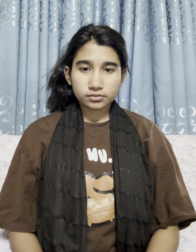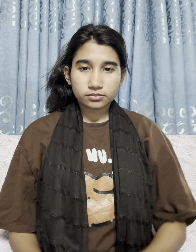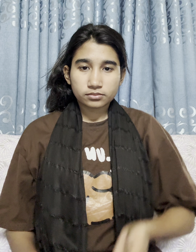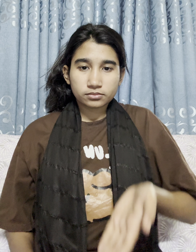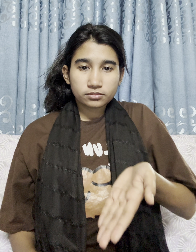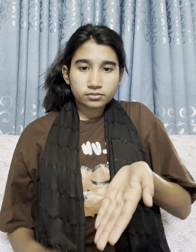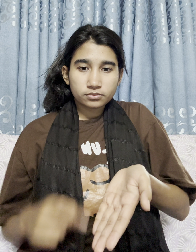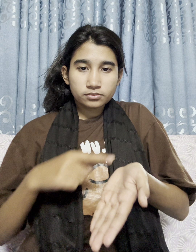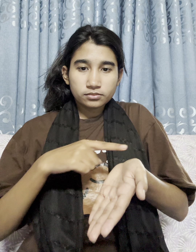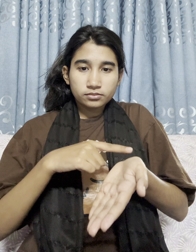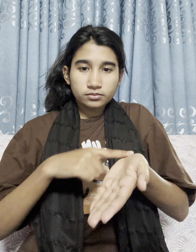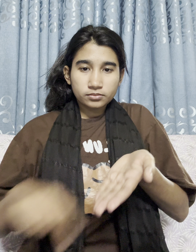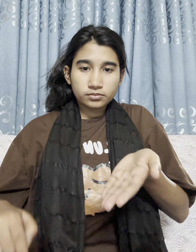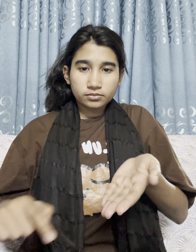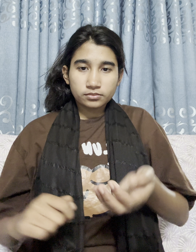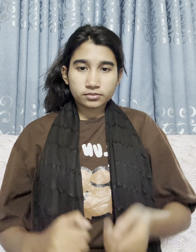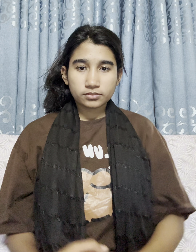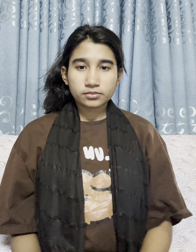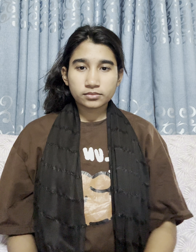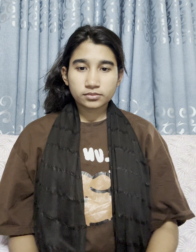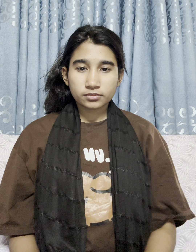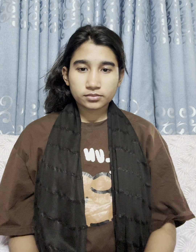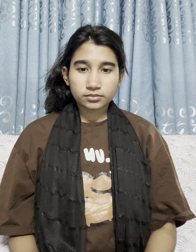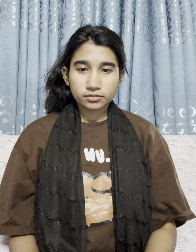আইন